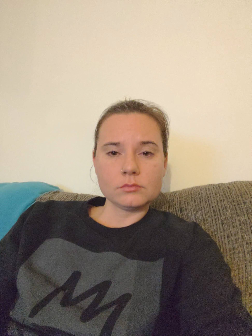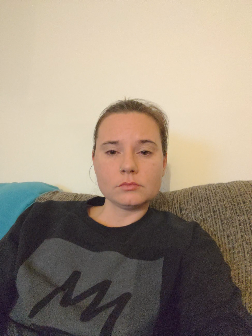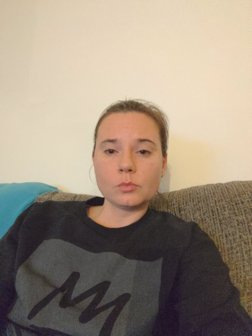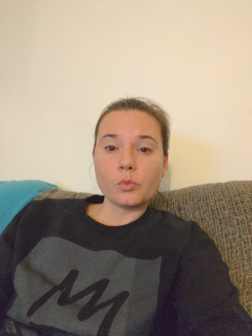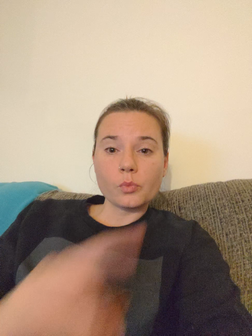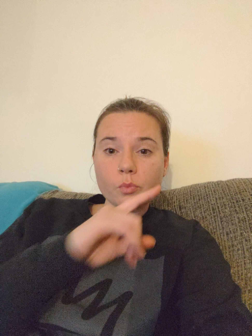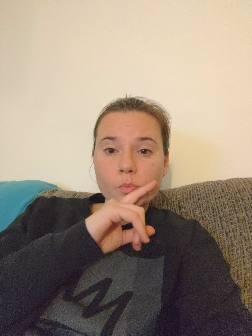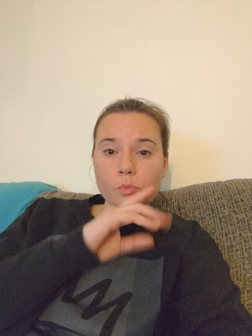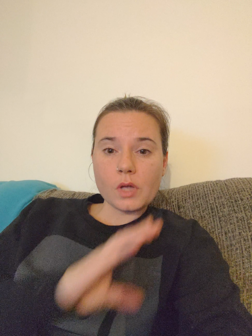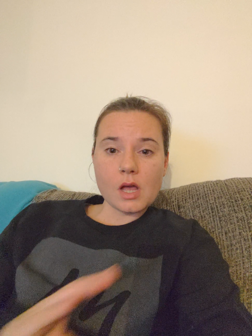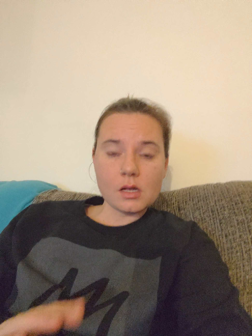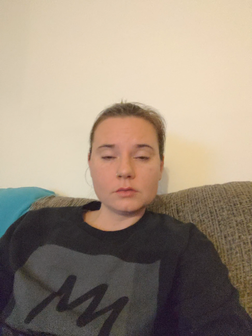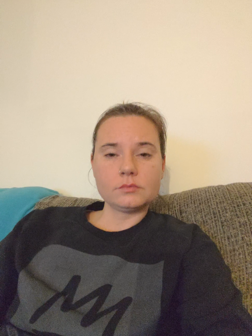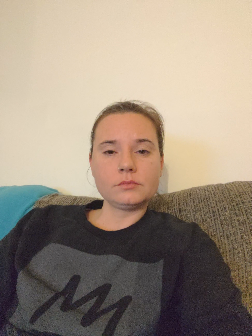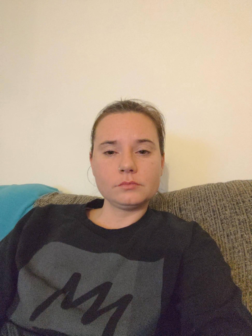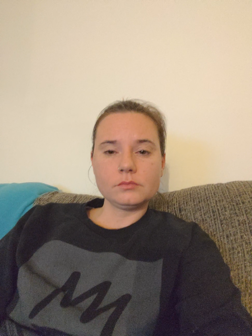quiet